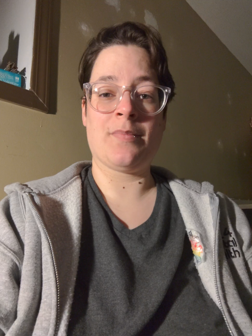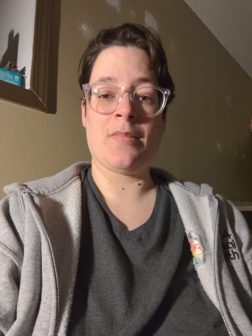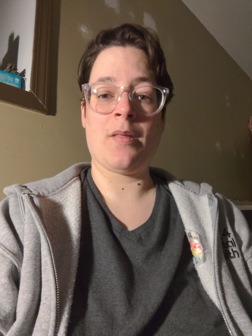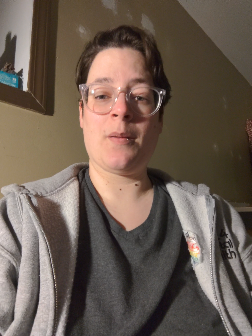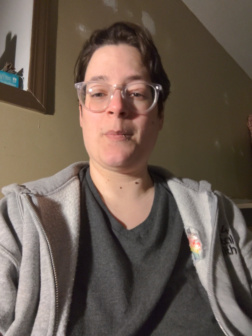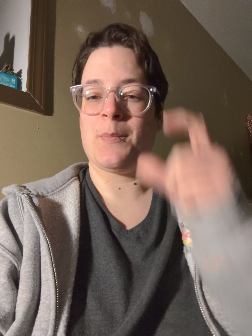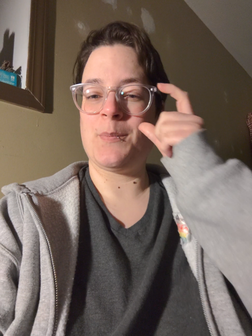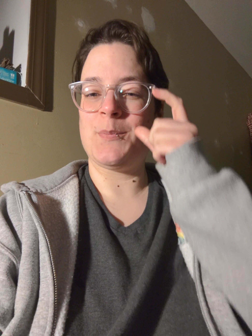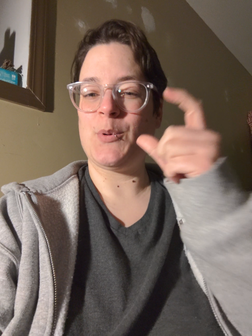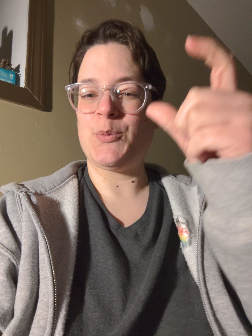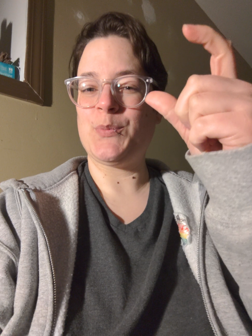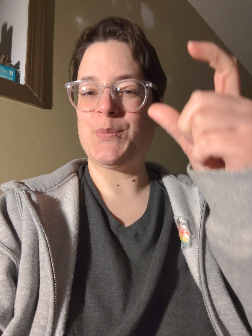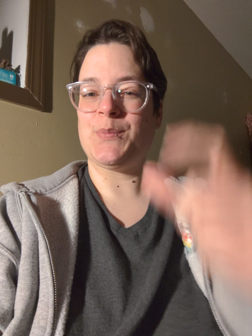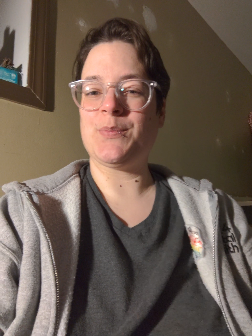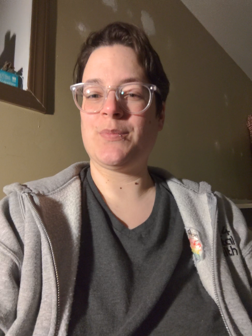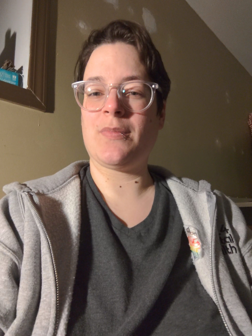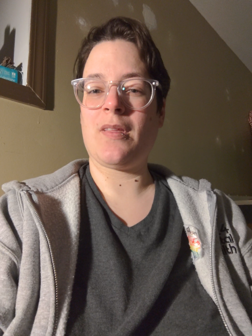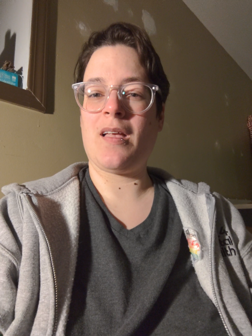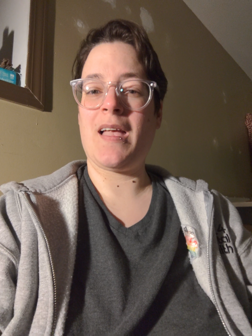moon